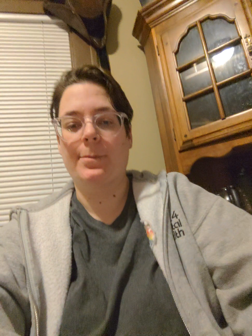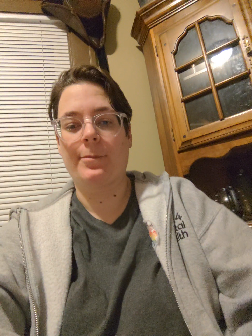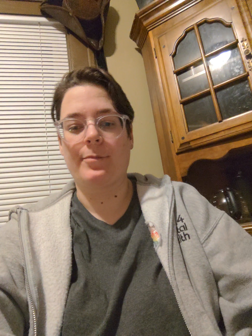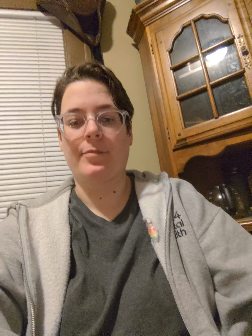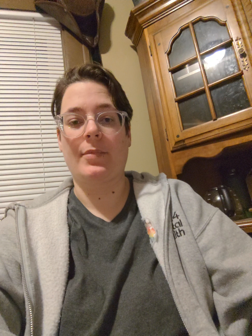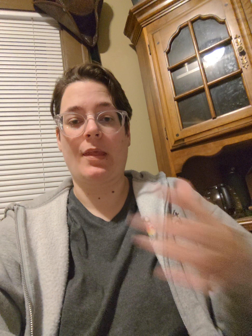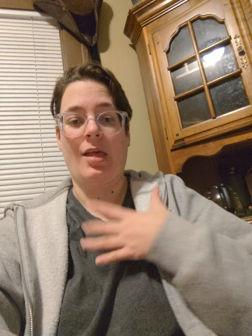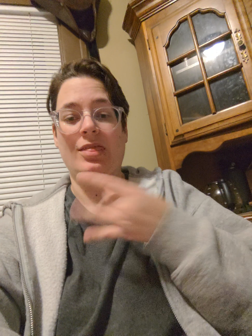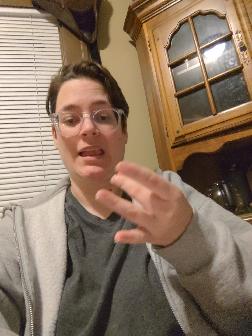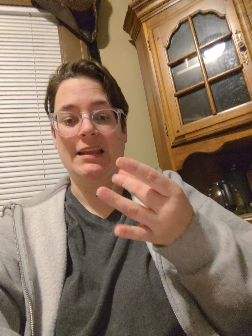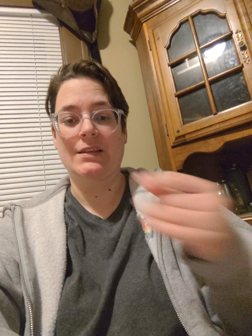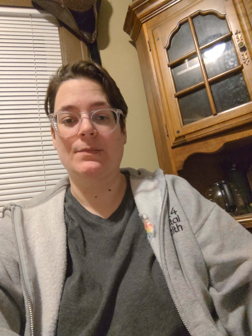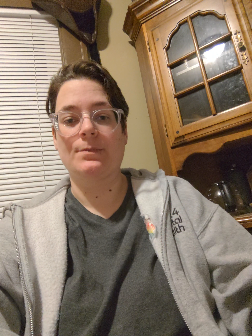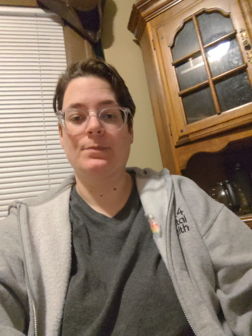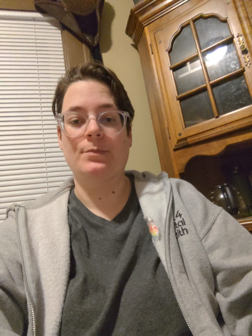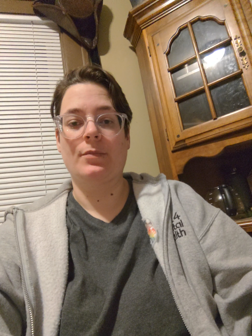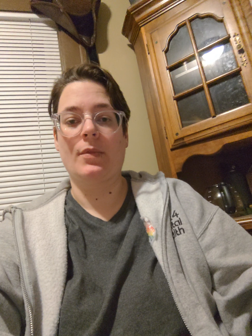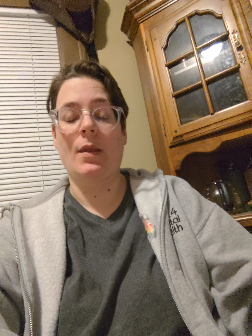like